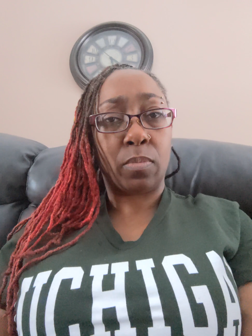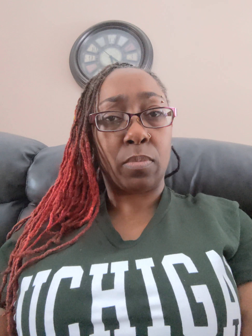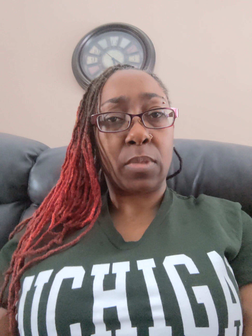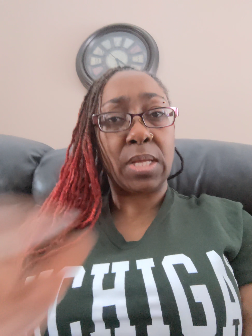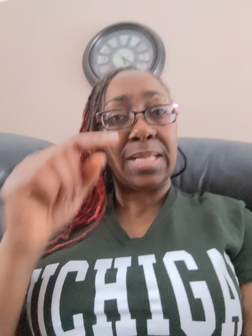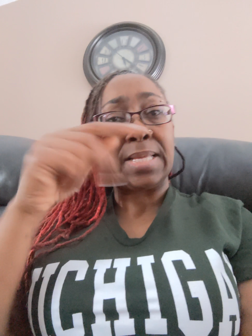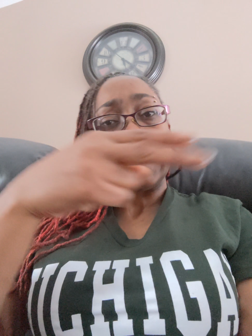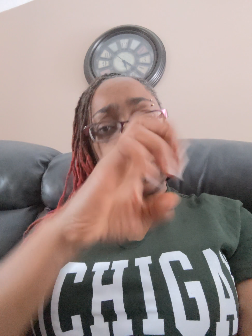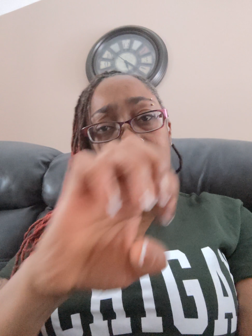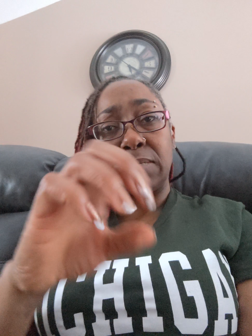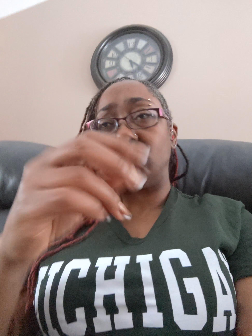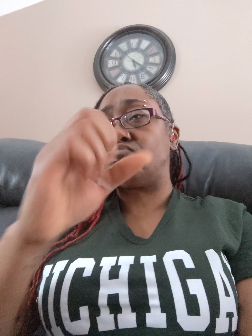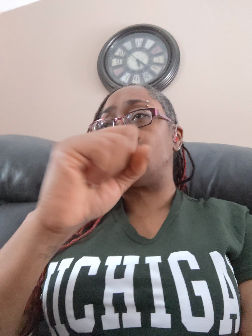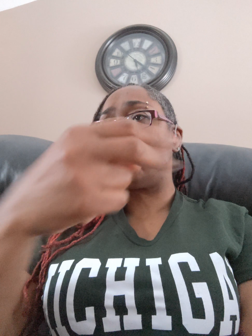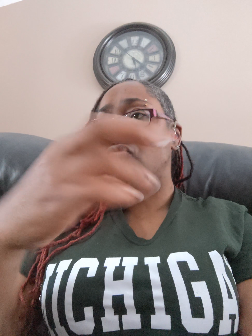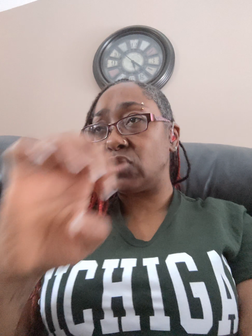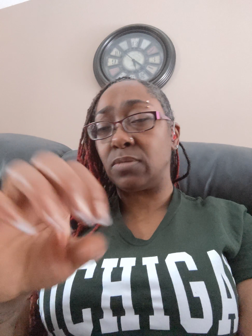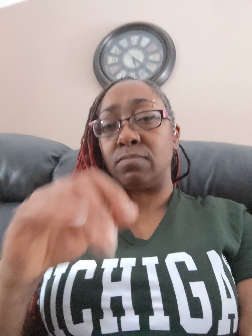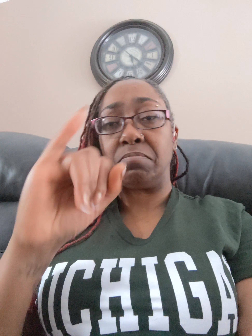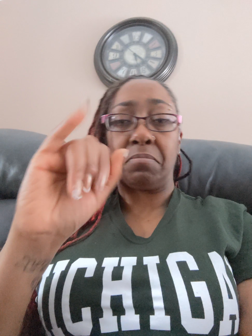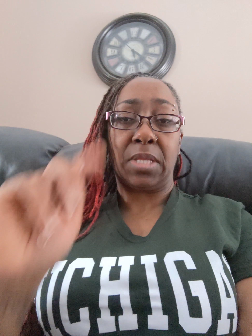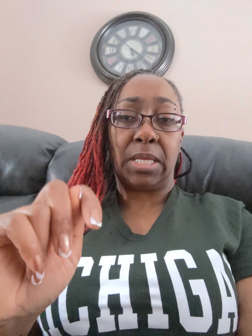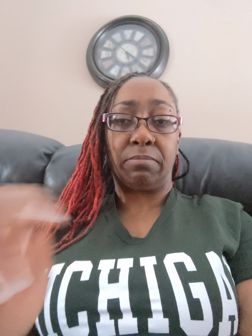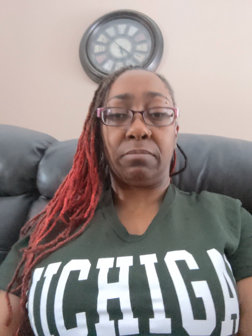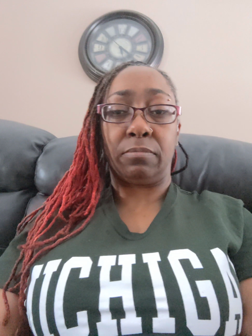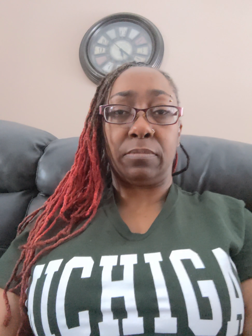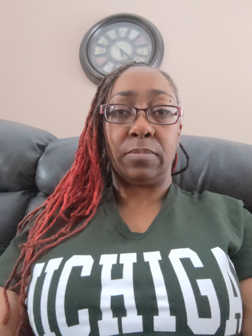he/she/it